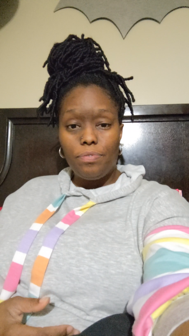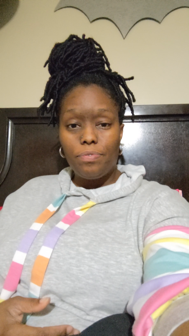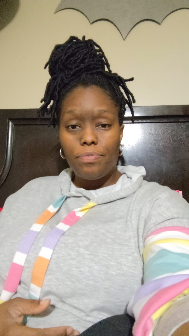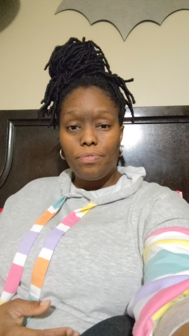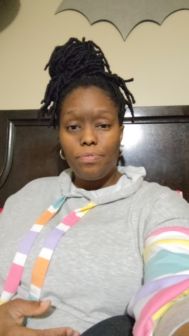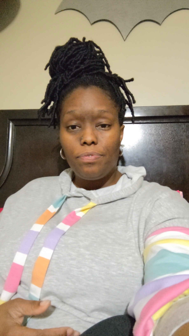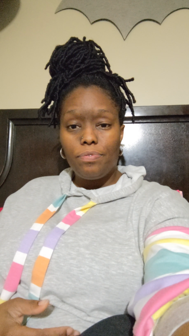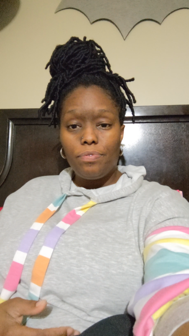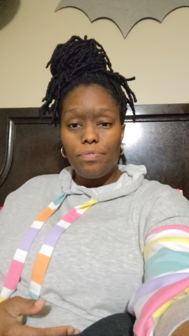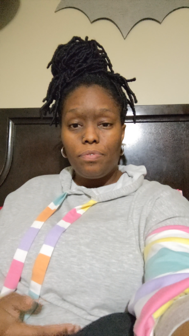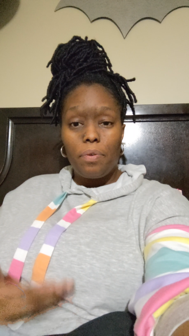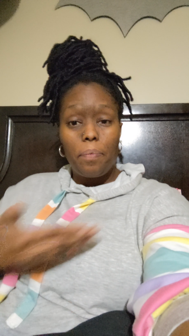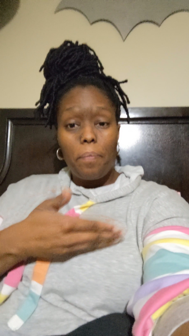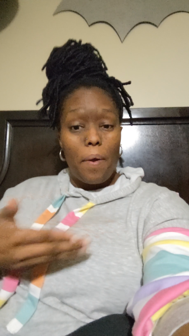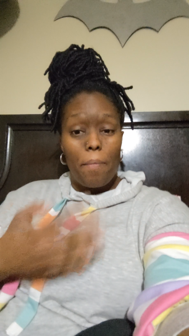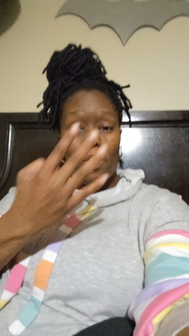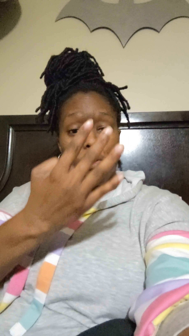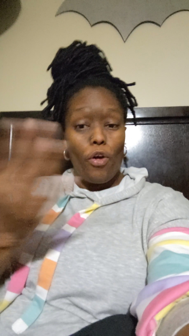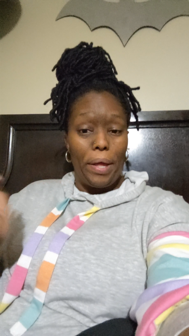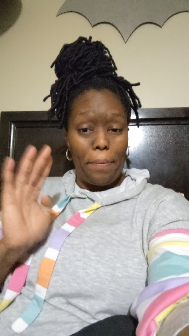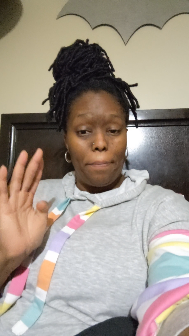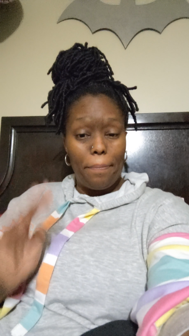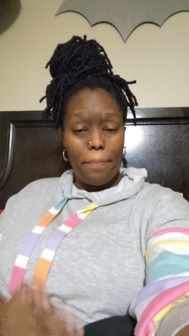crib